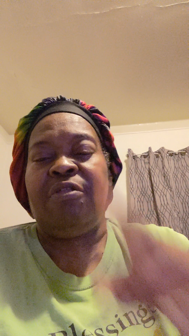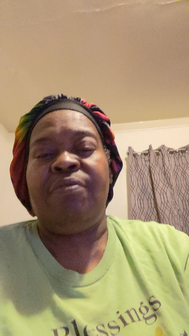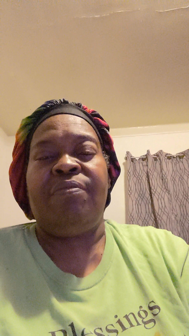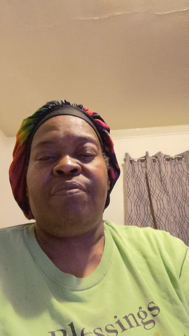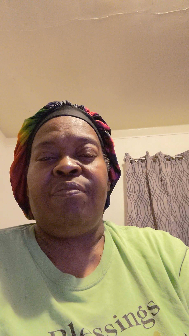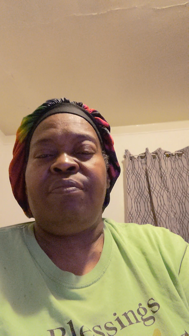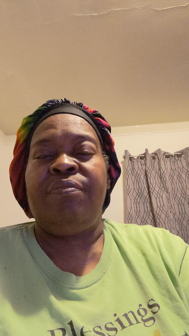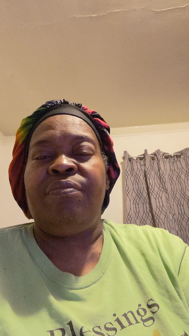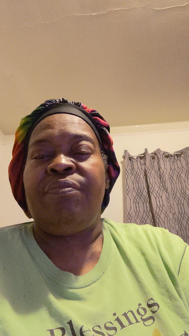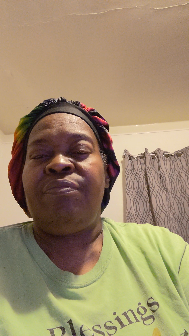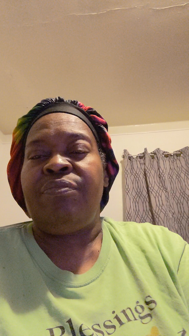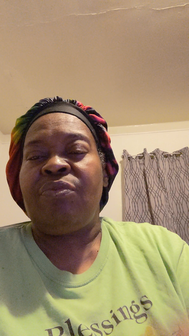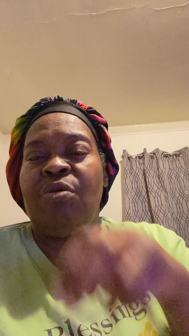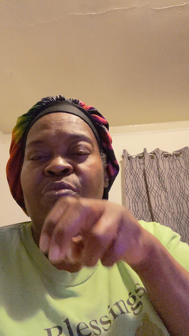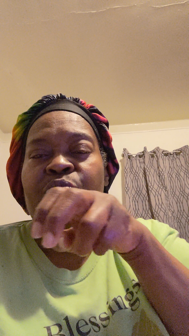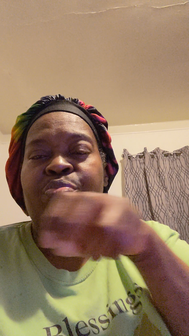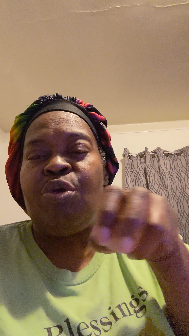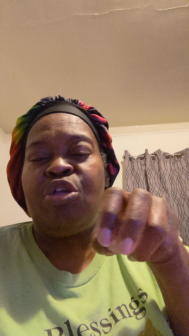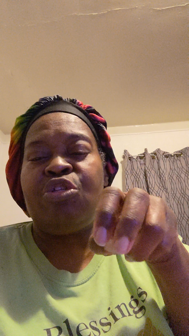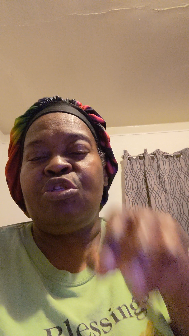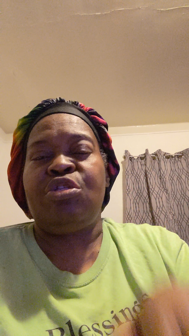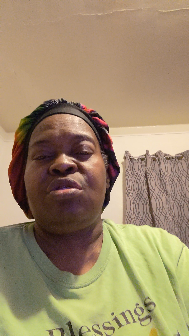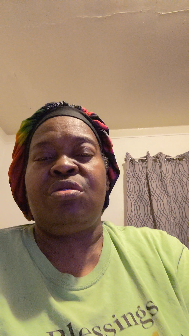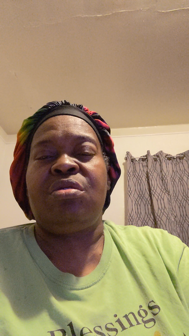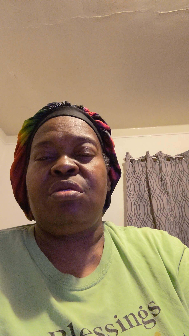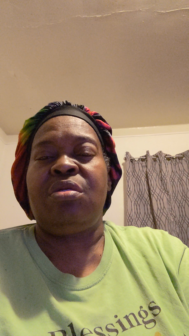bench